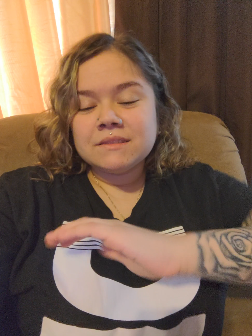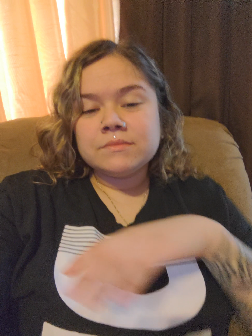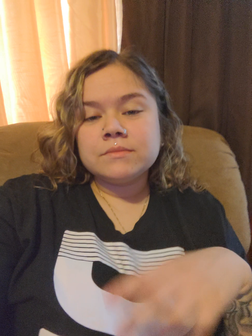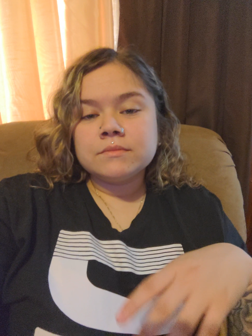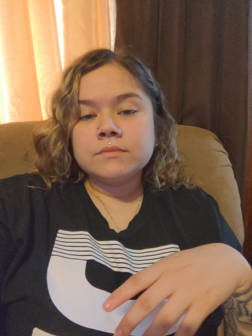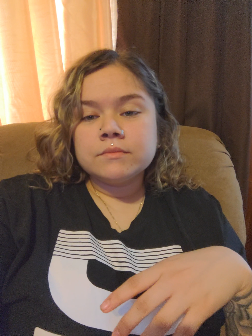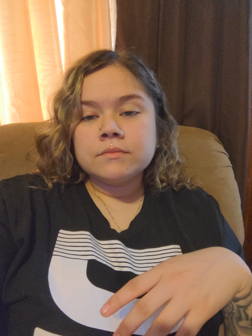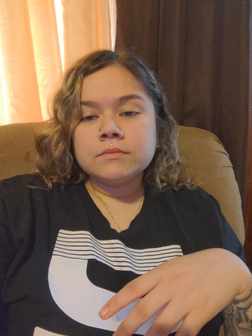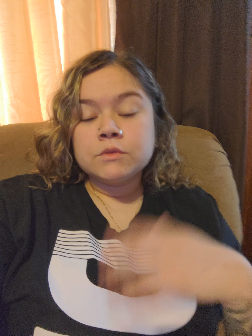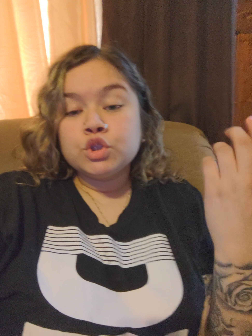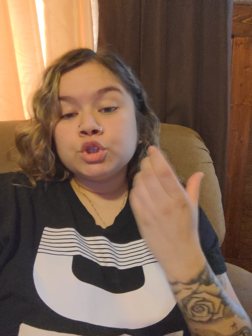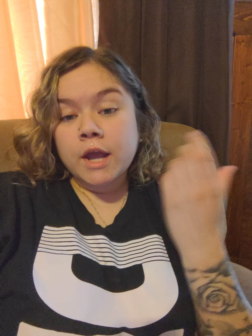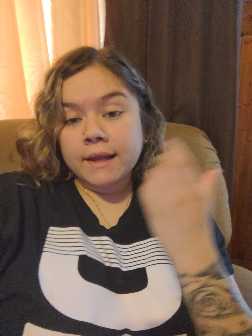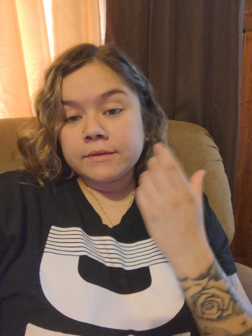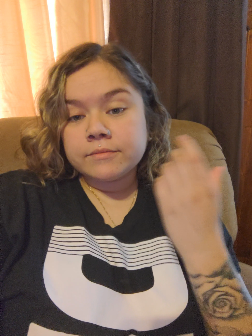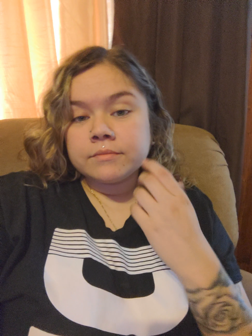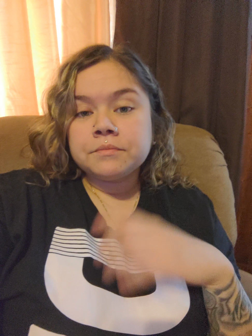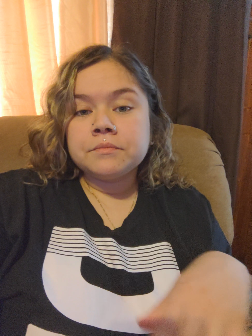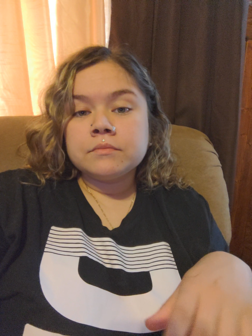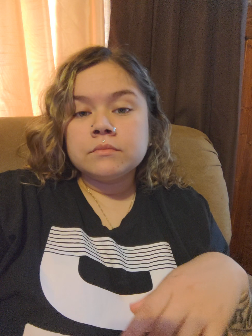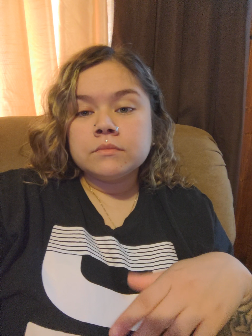shake